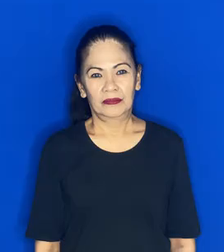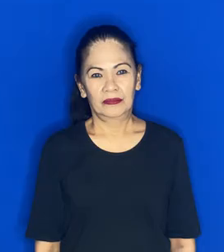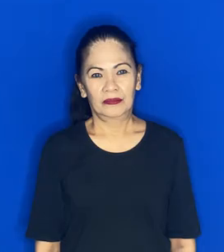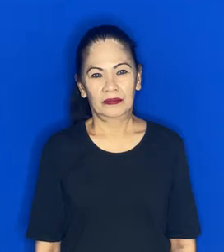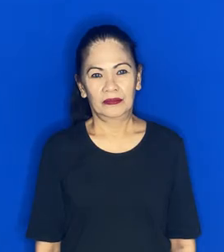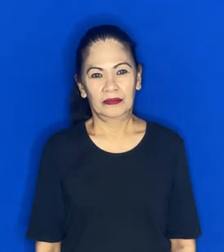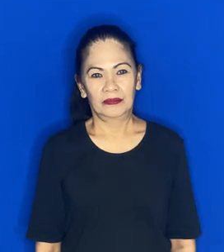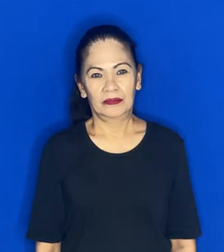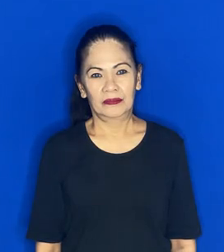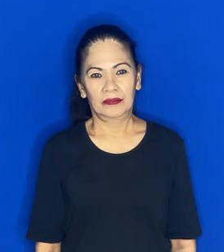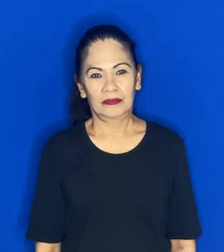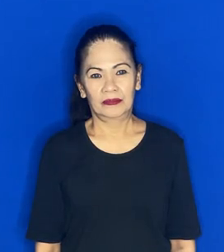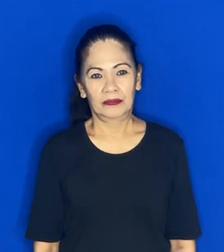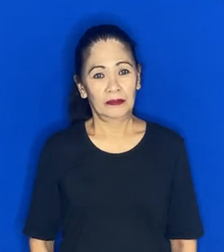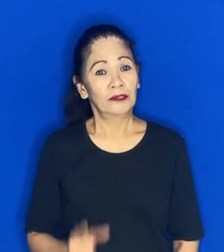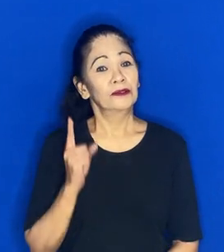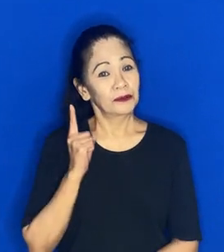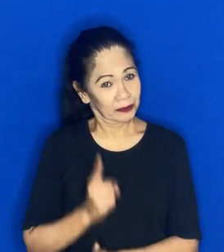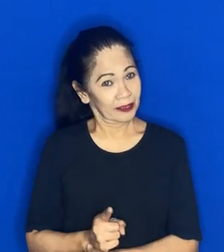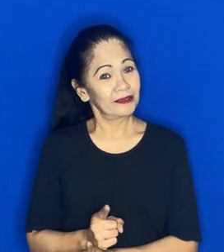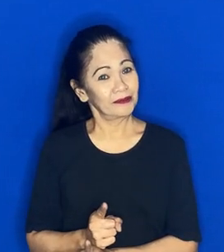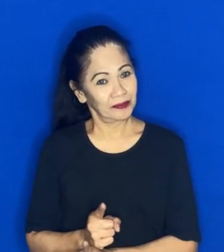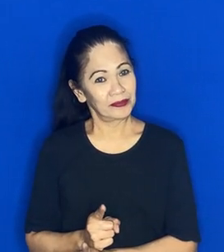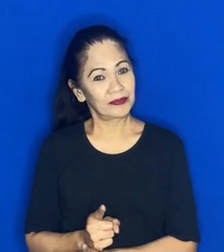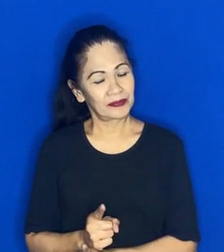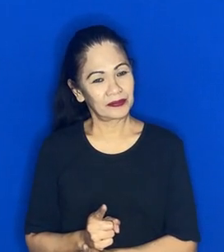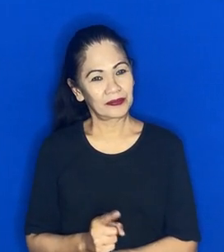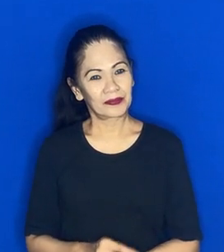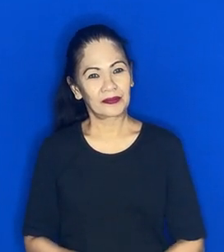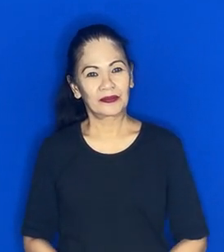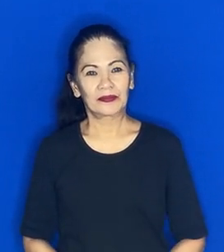correct